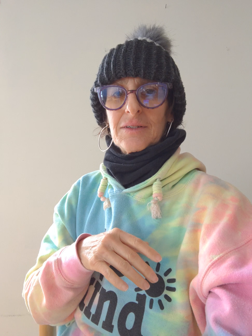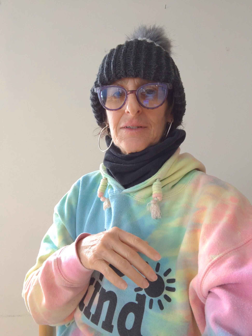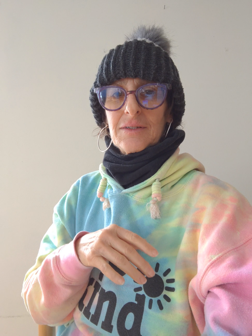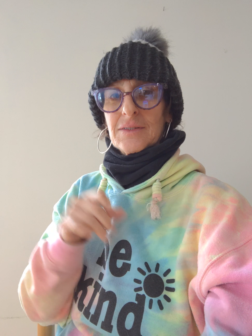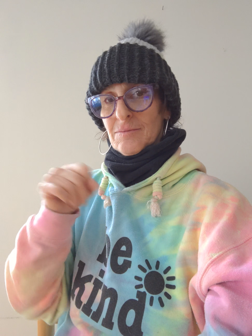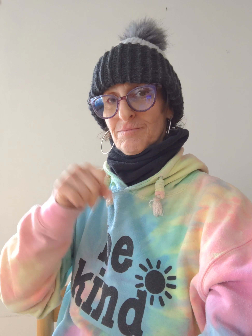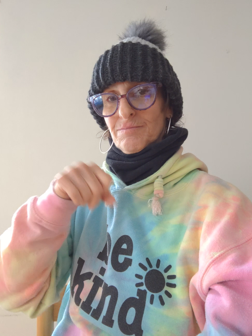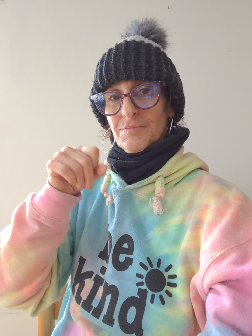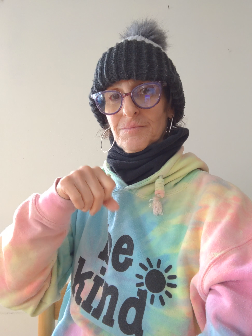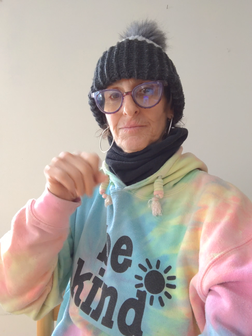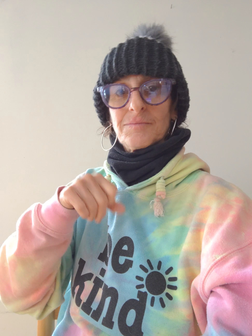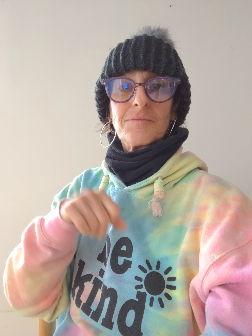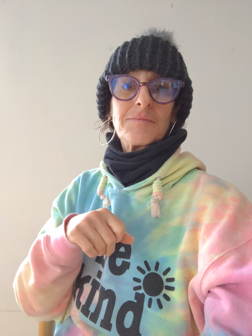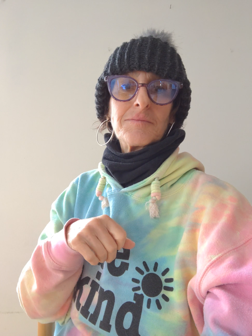yes